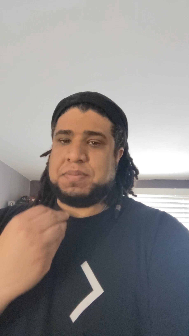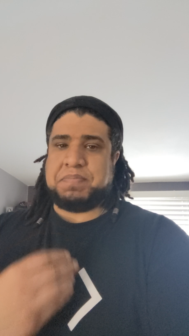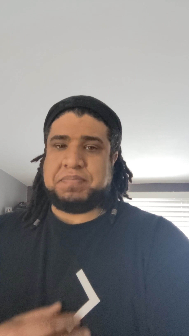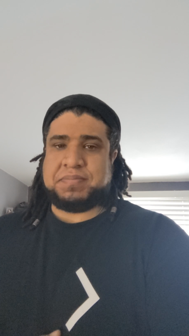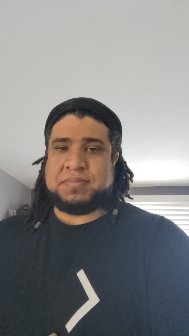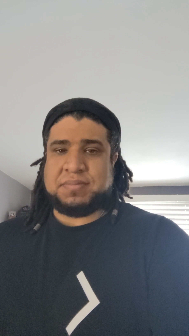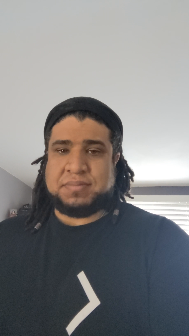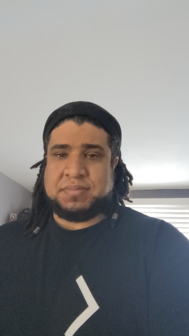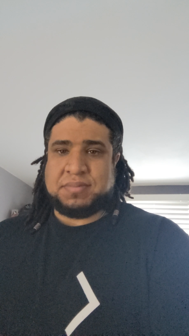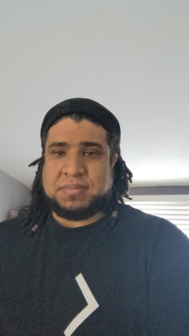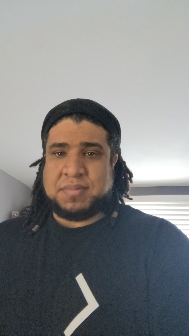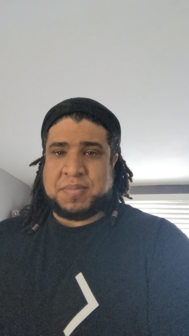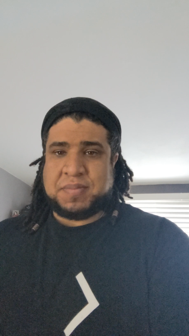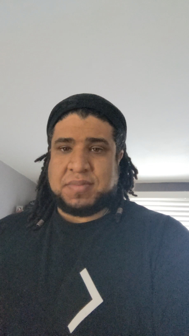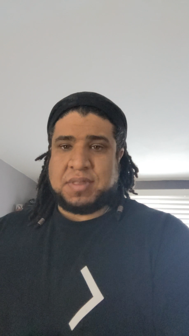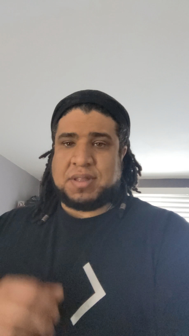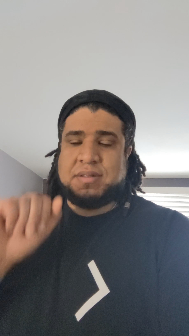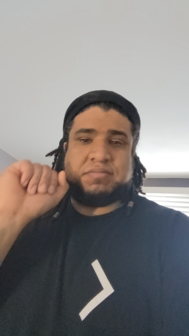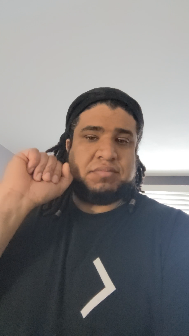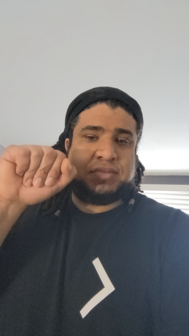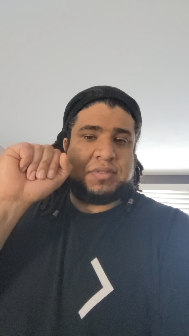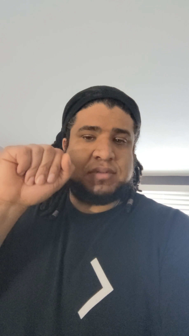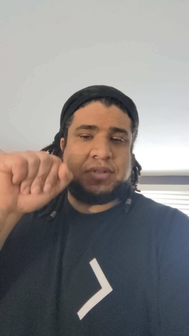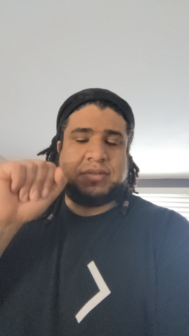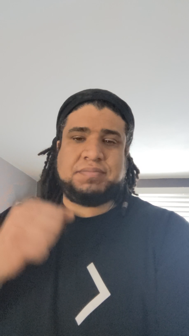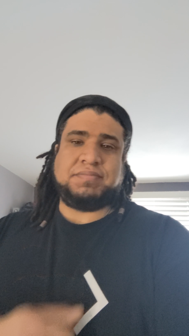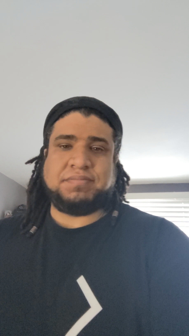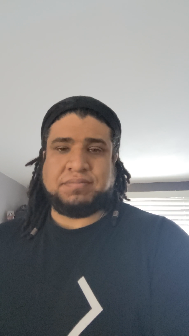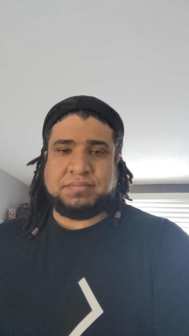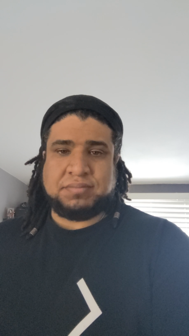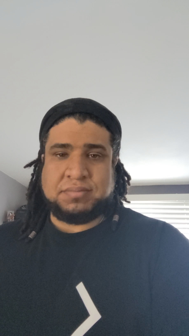knock